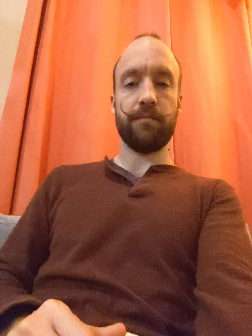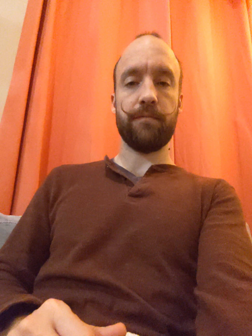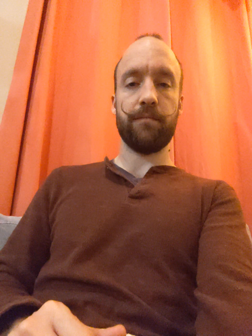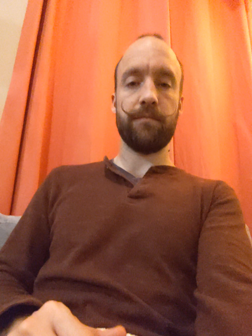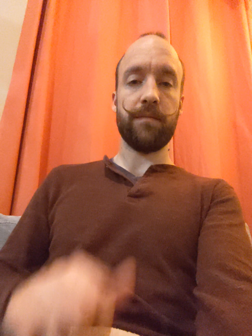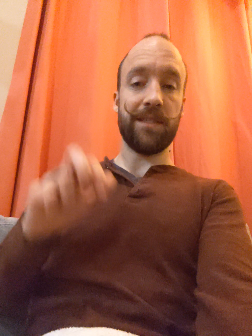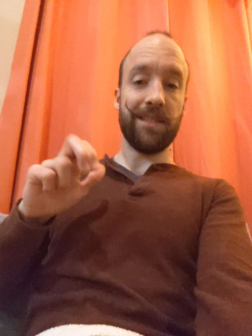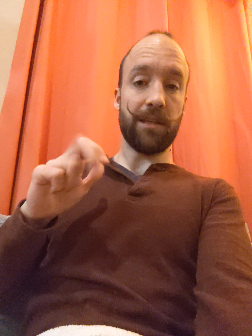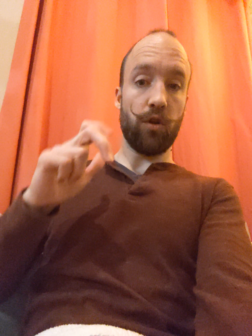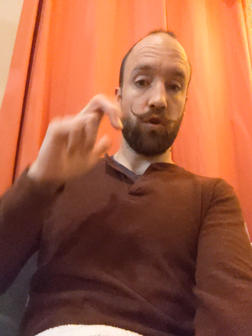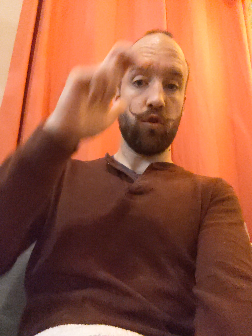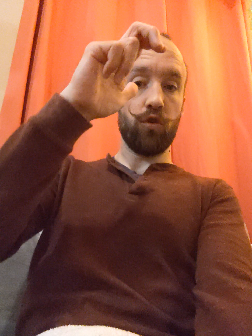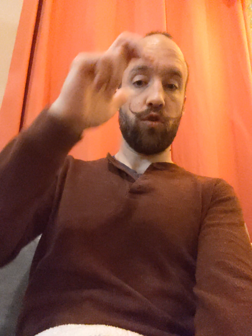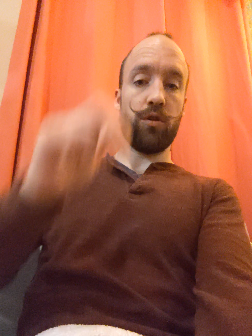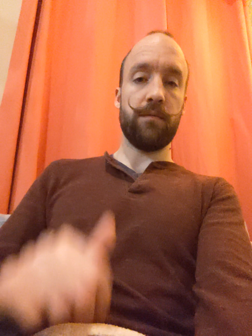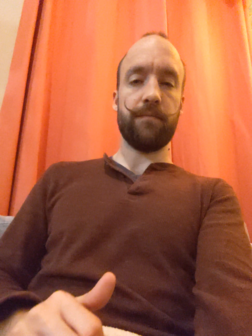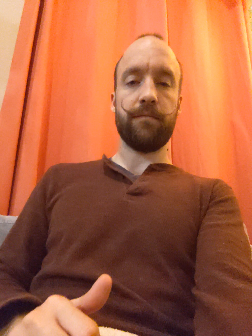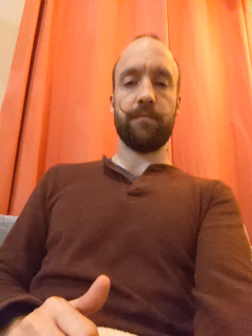stairs